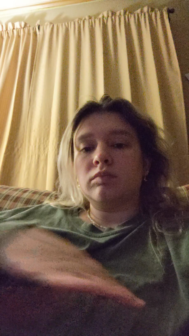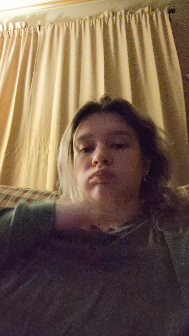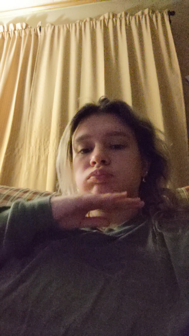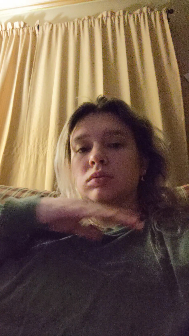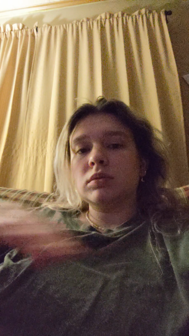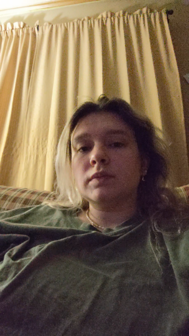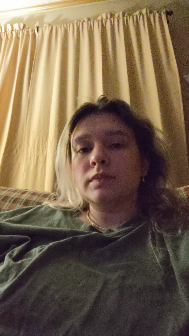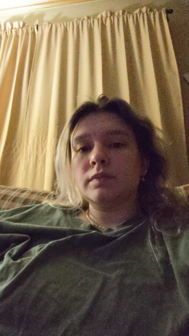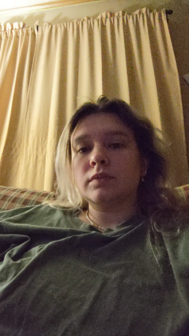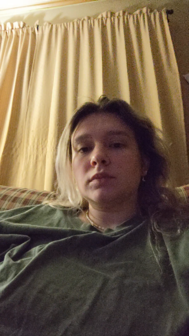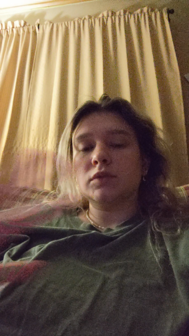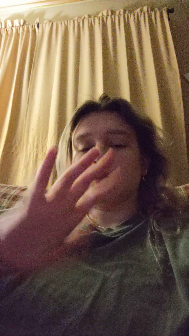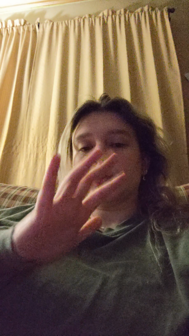cheese